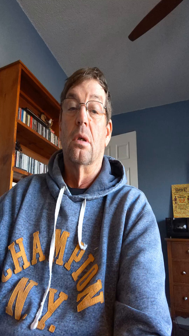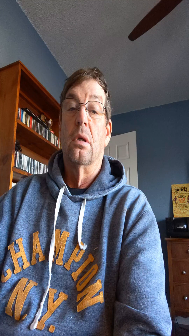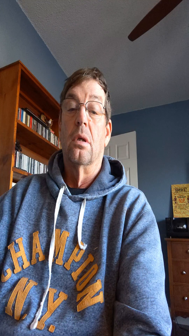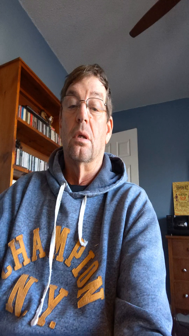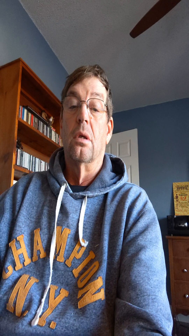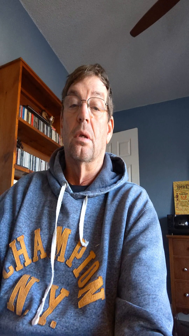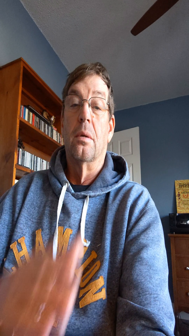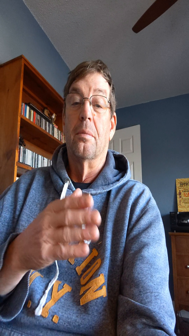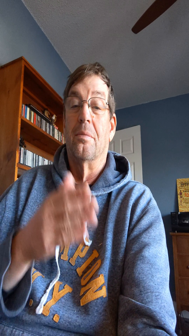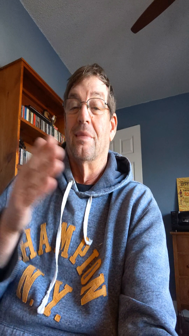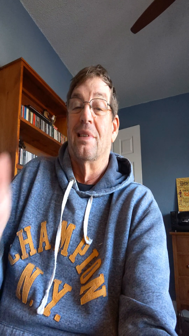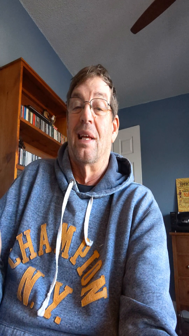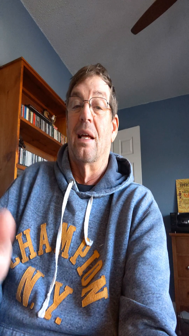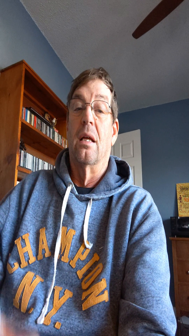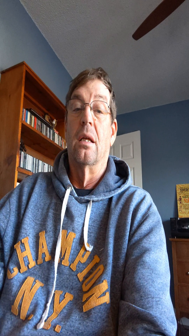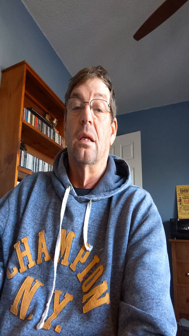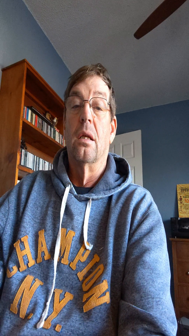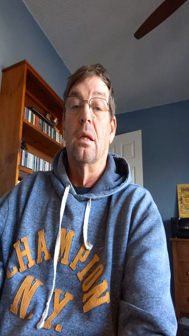beside